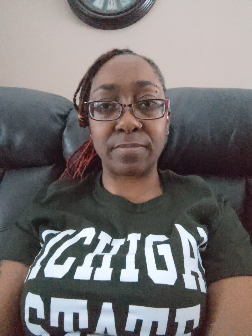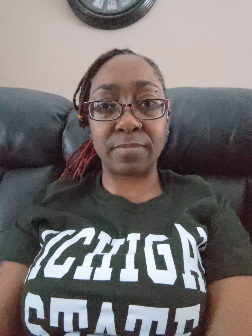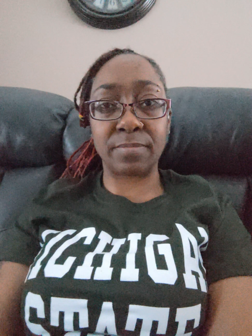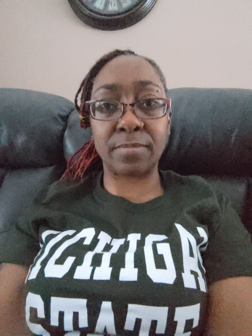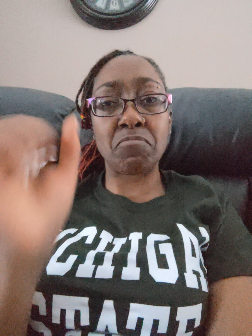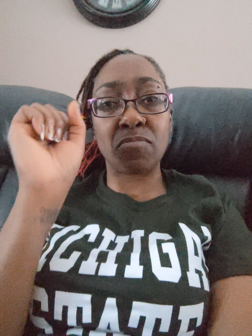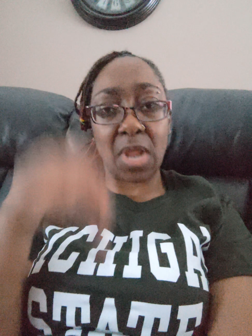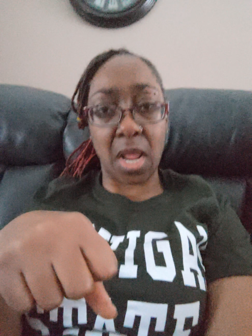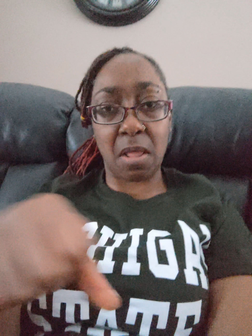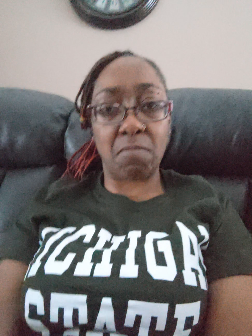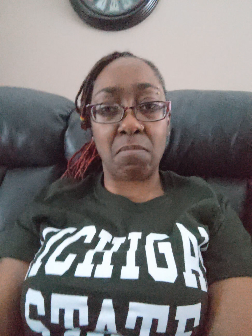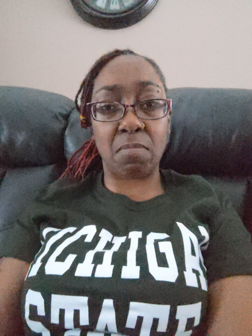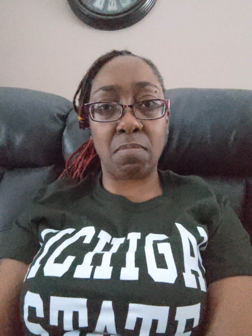can